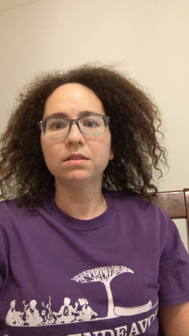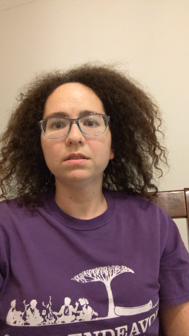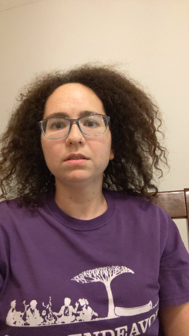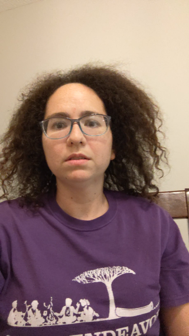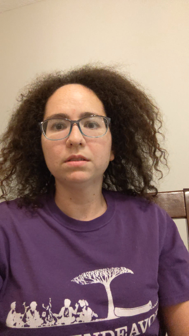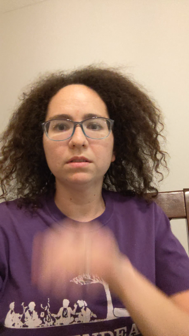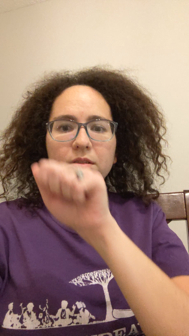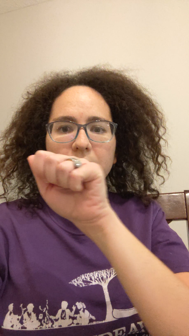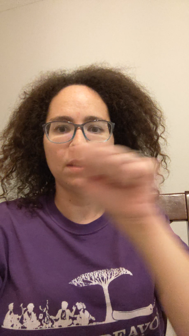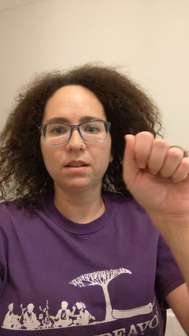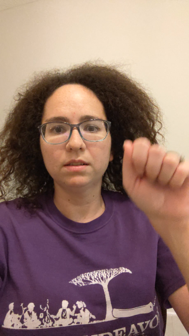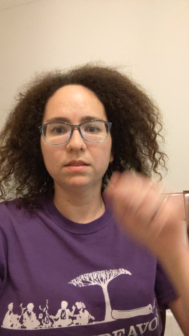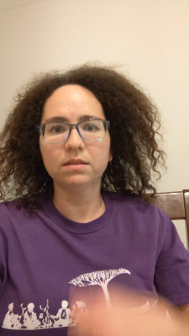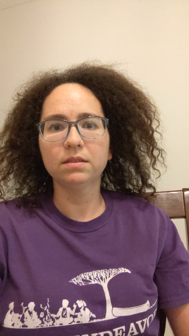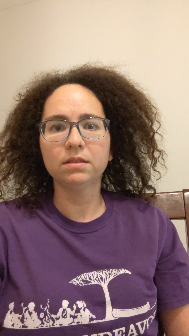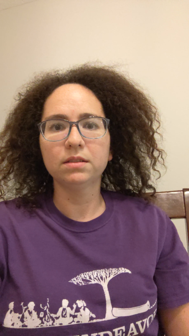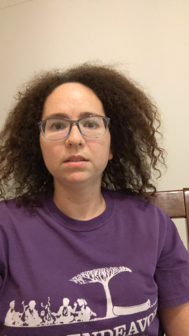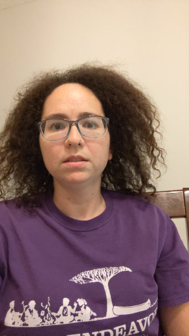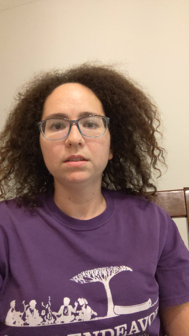a